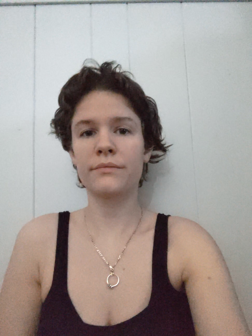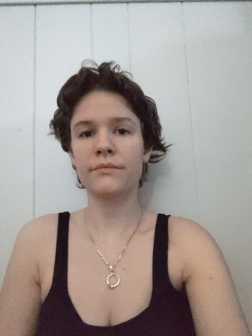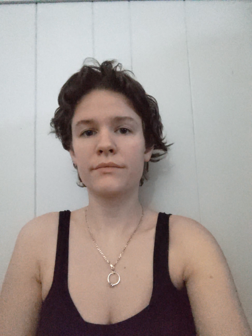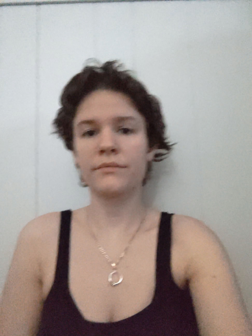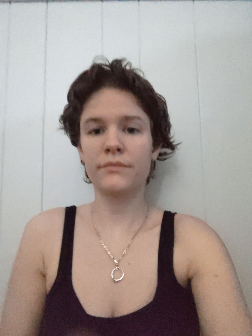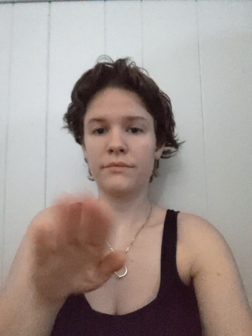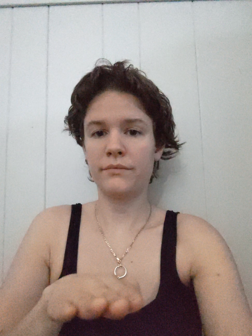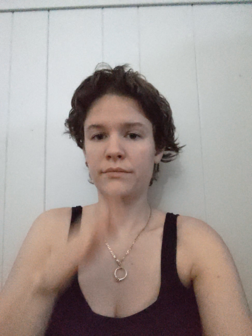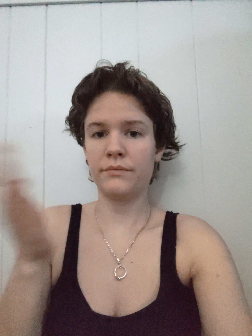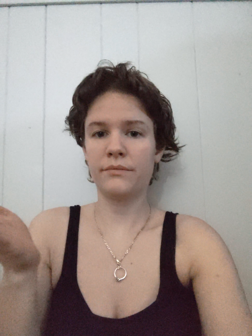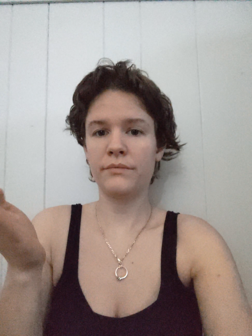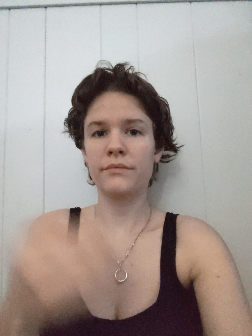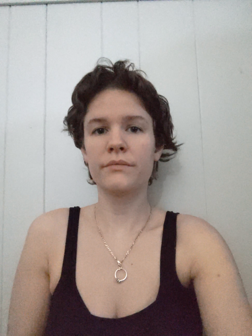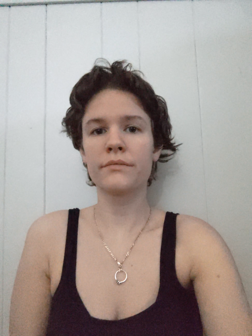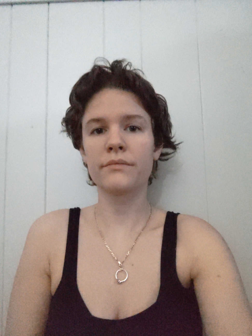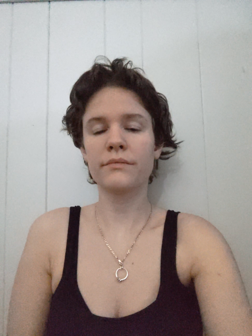open